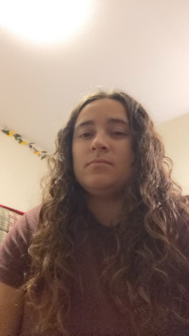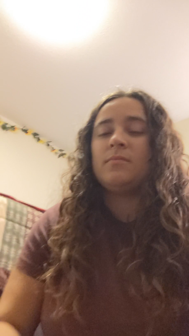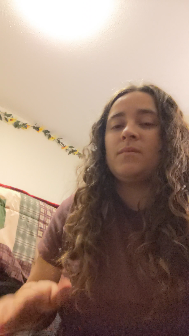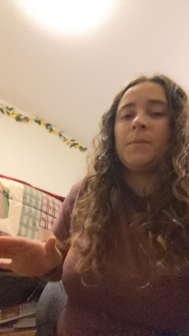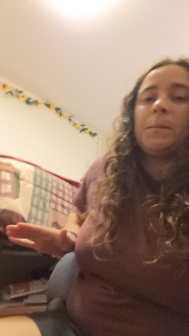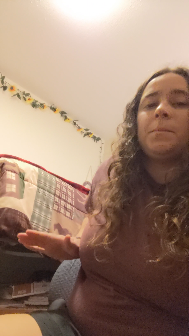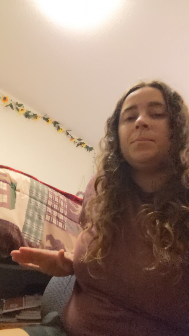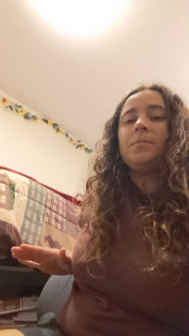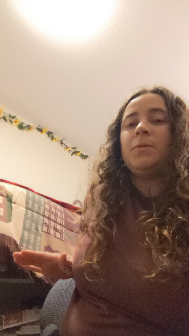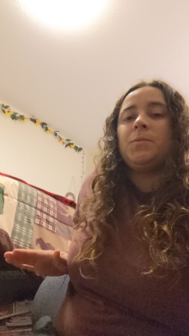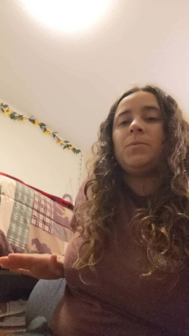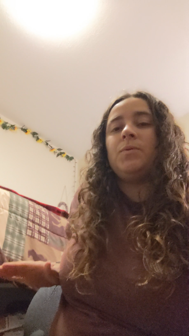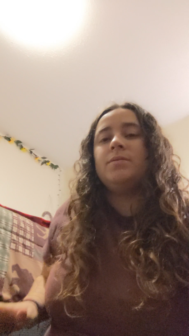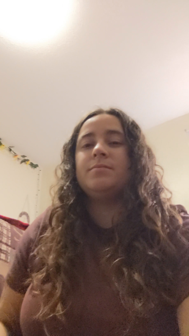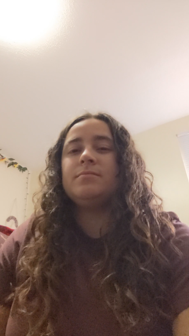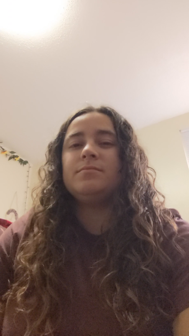penguin